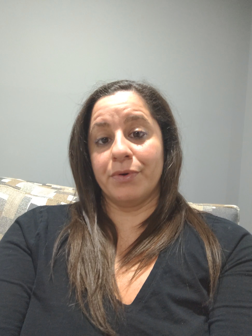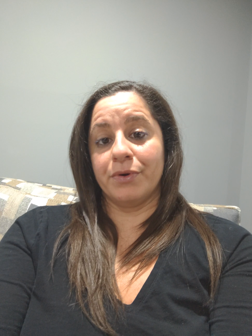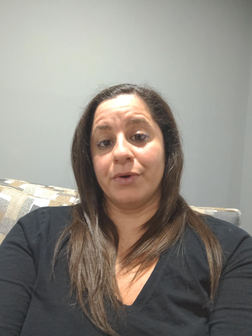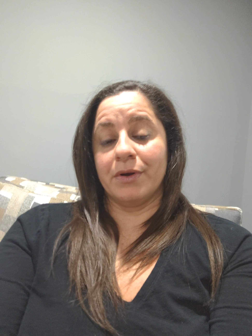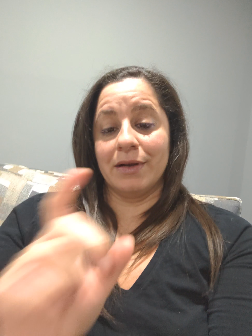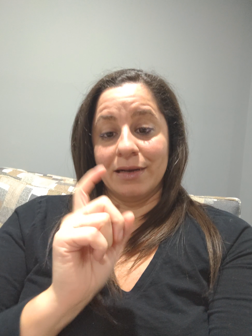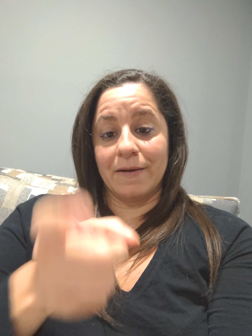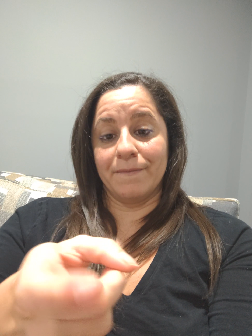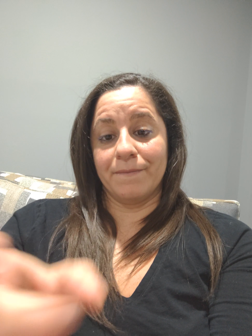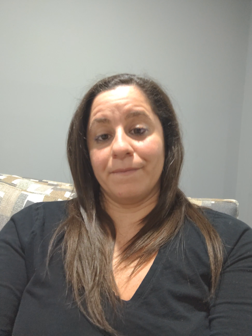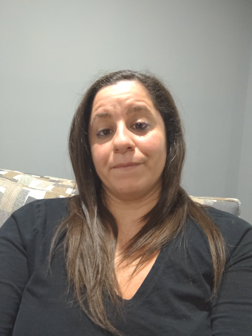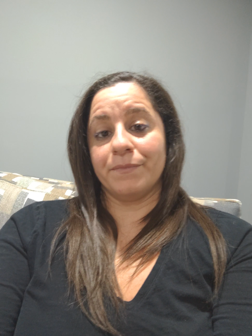gift